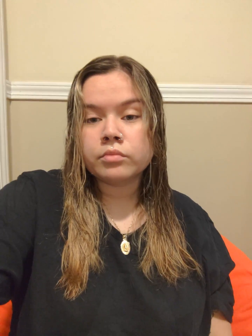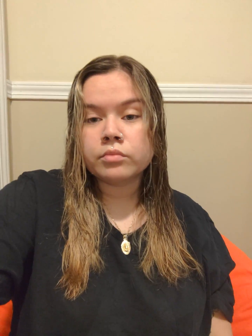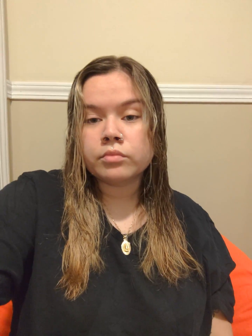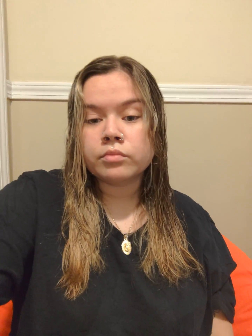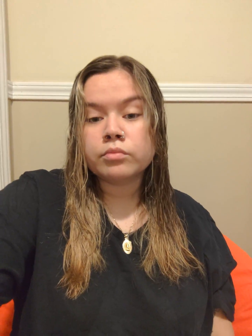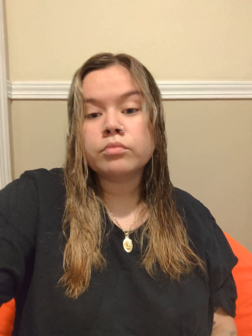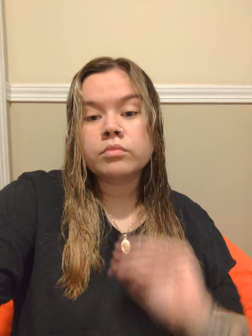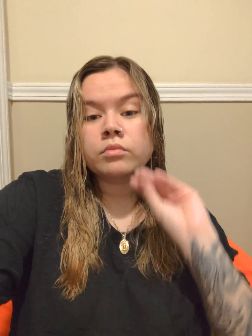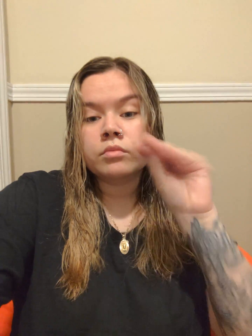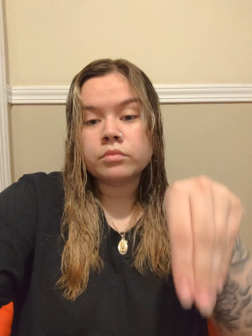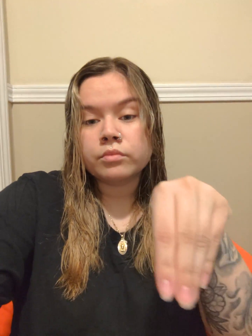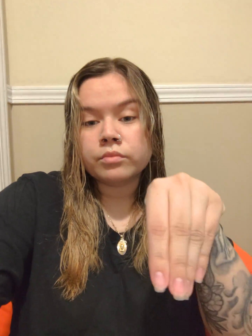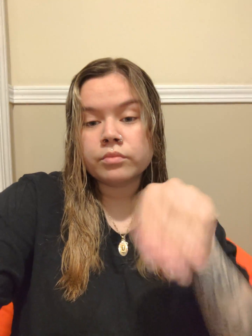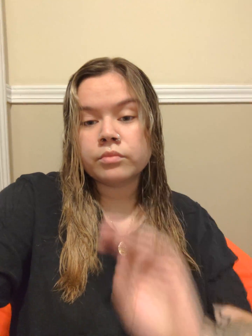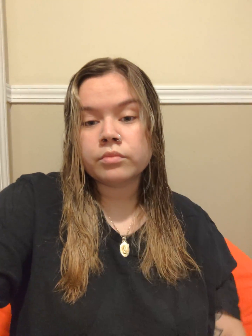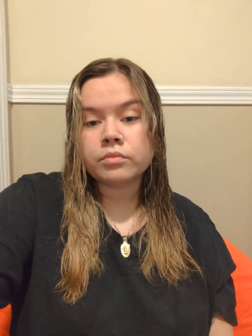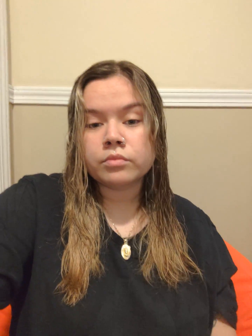put